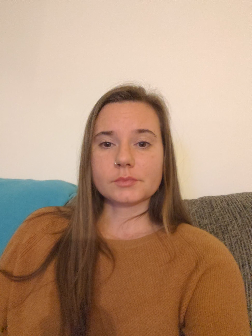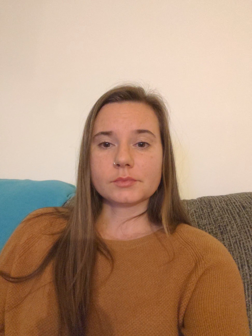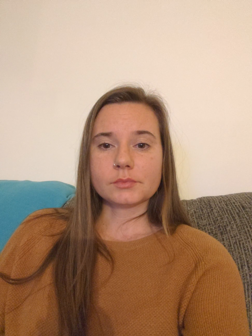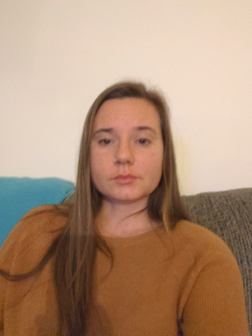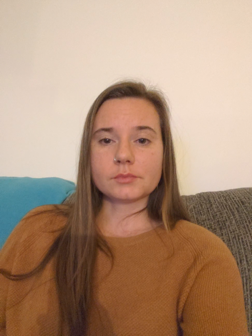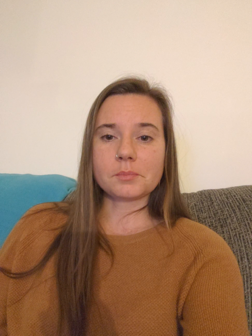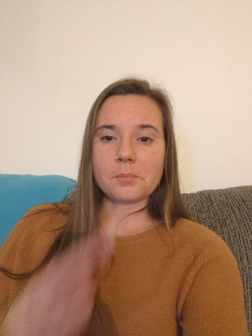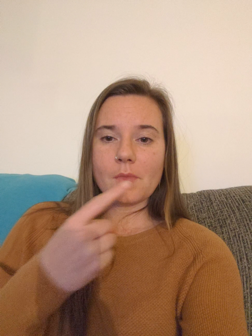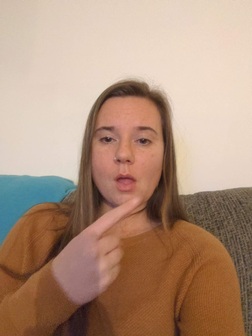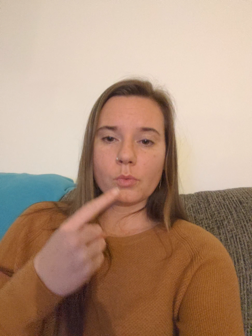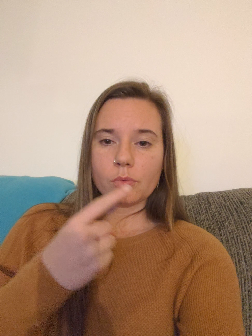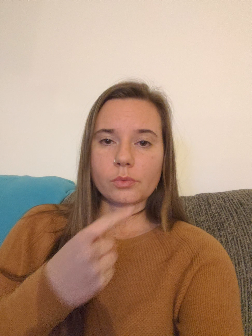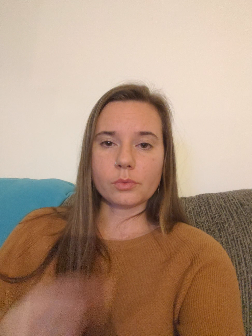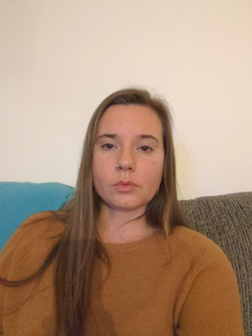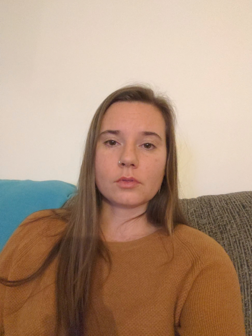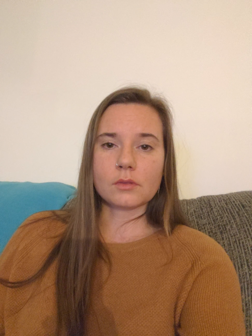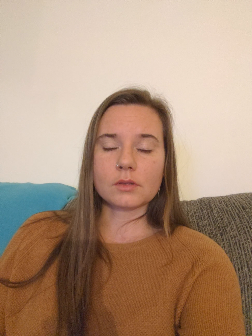mouth